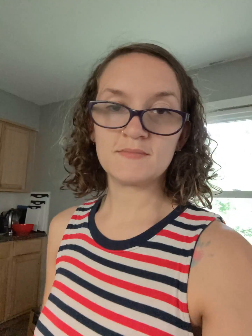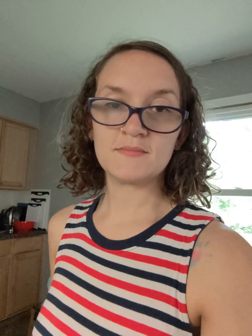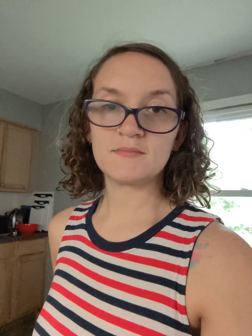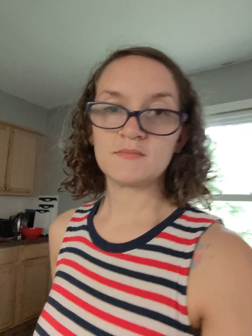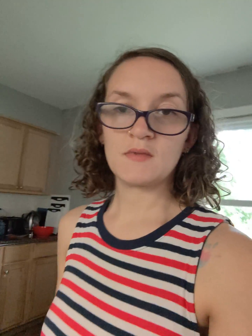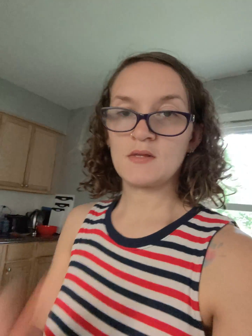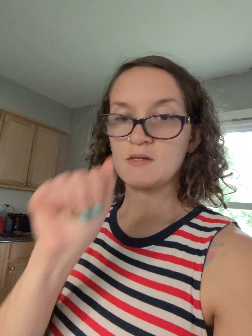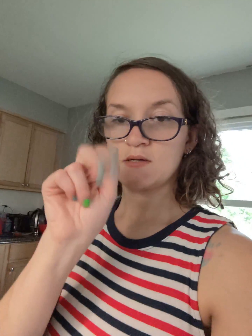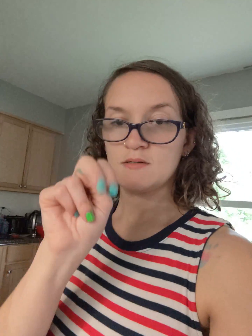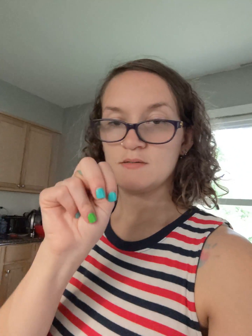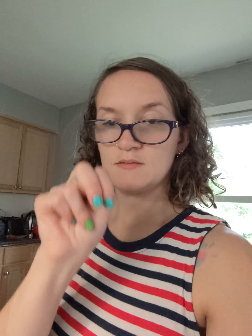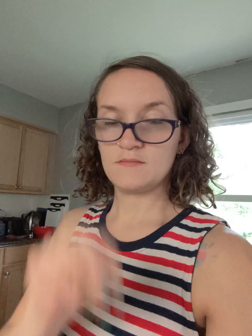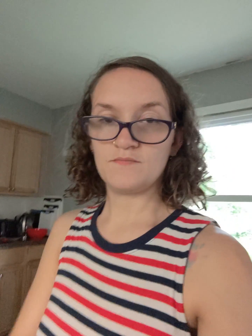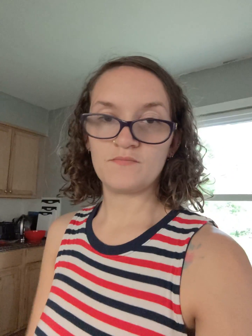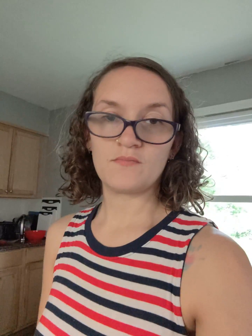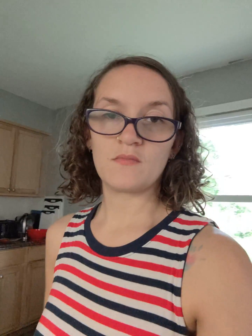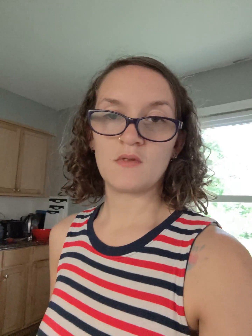an